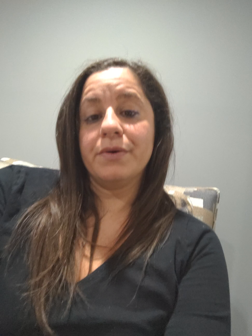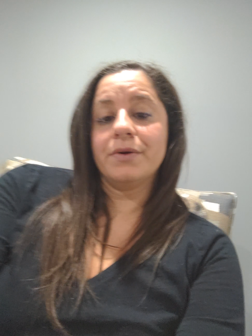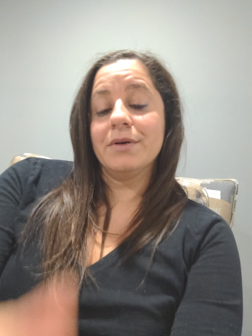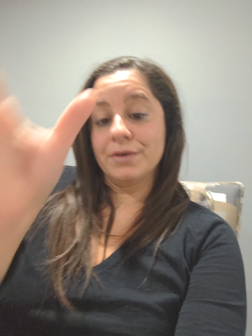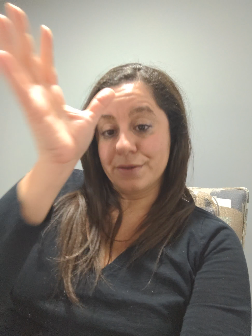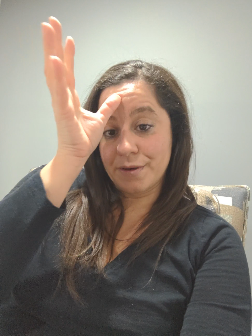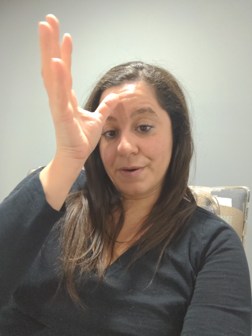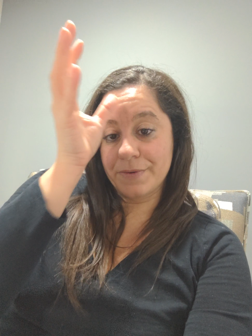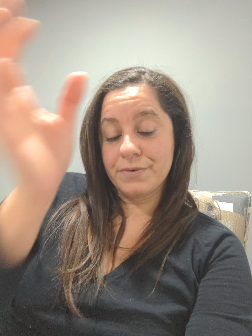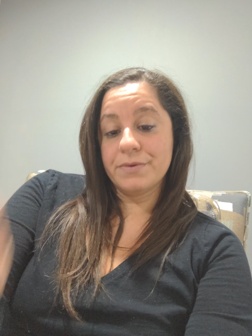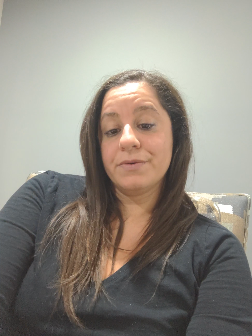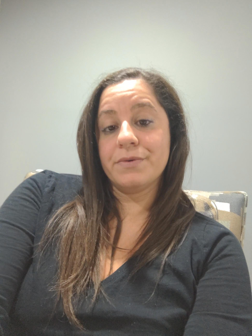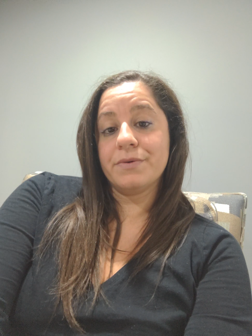dad